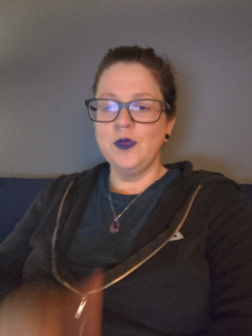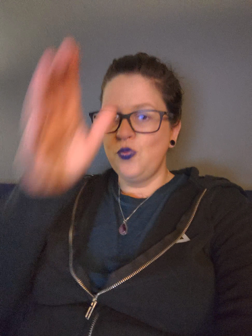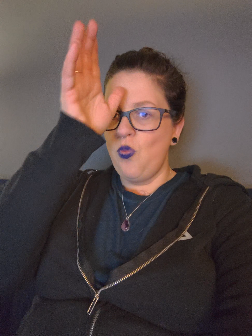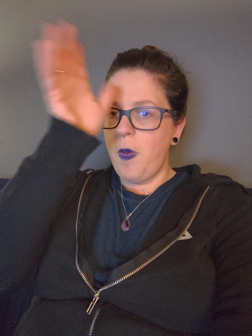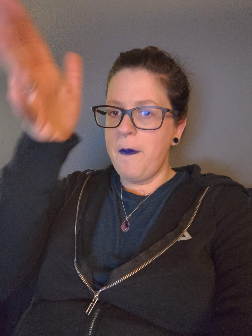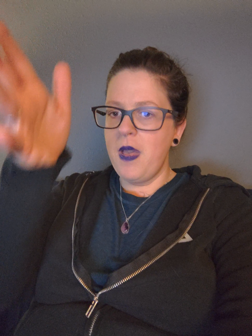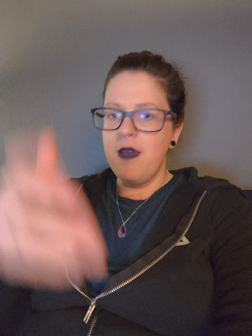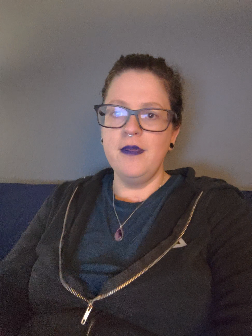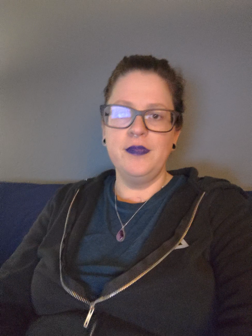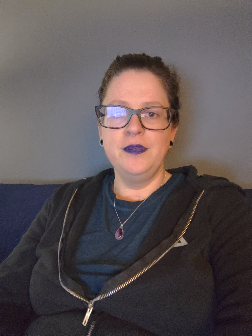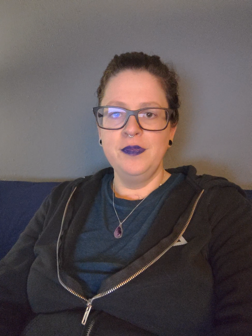grandpa